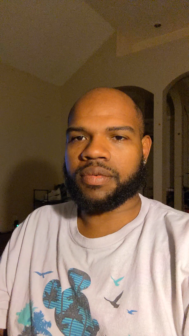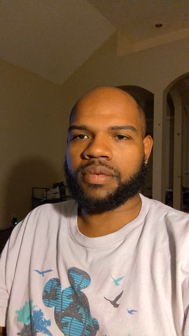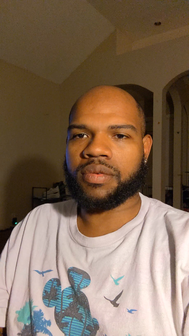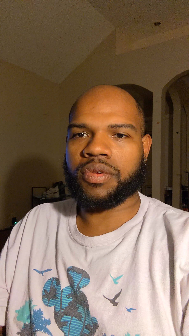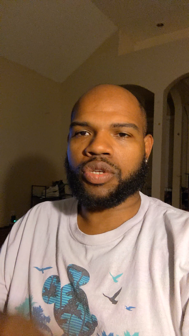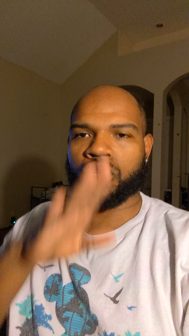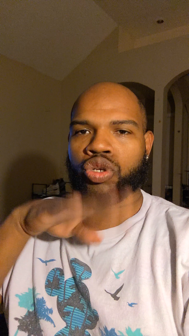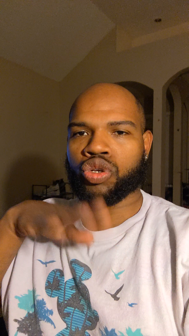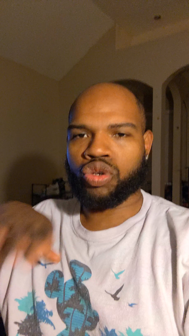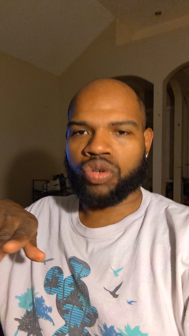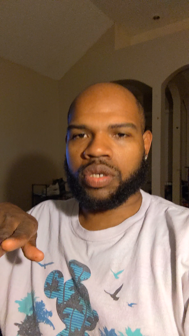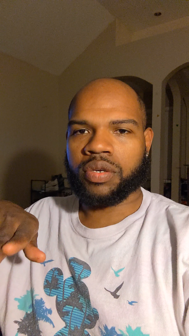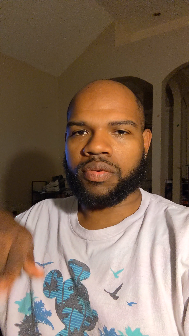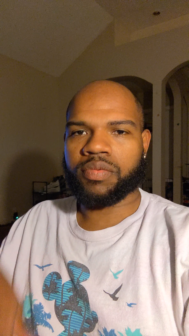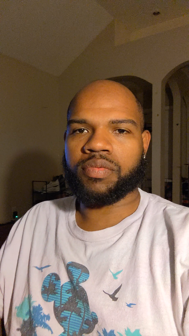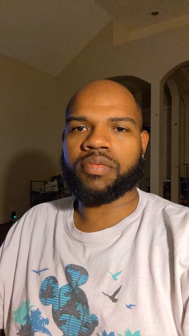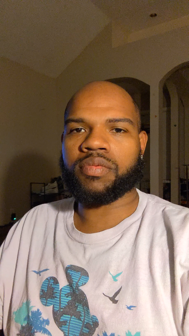children